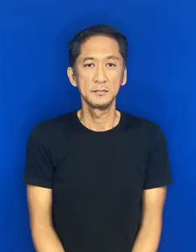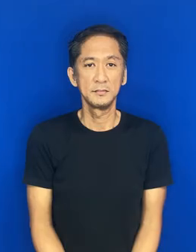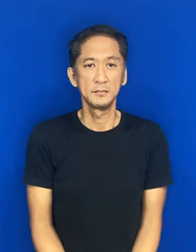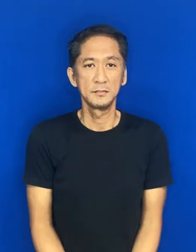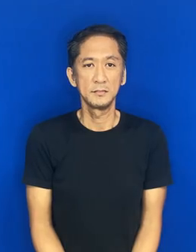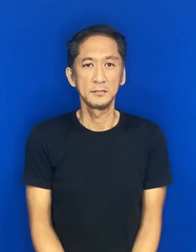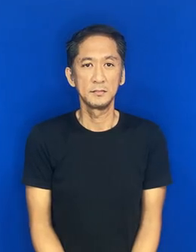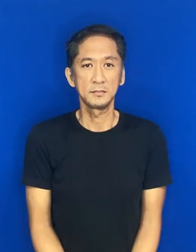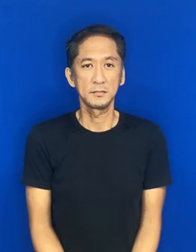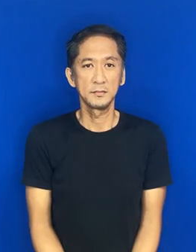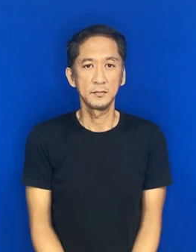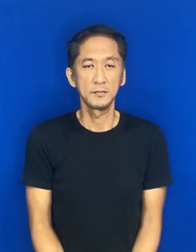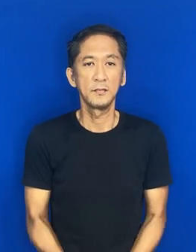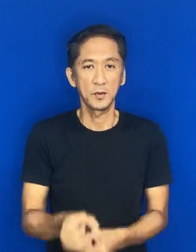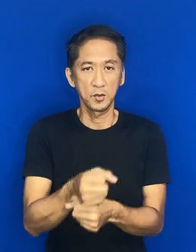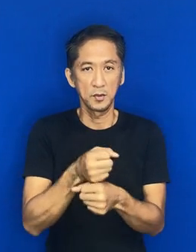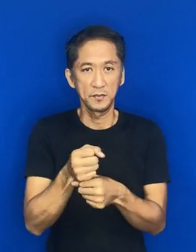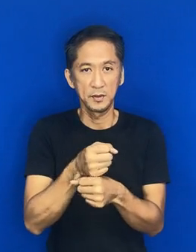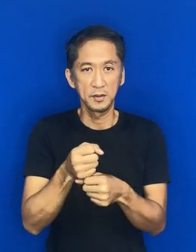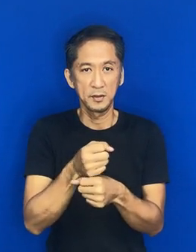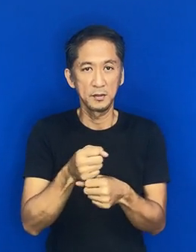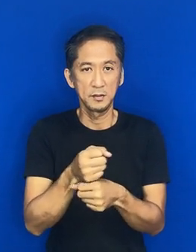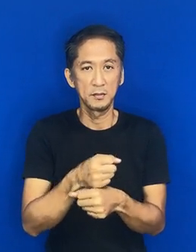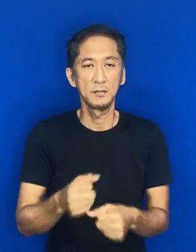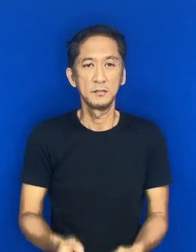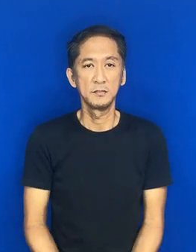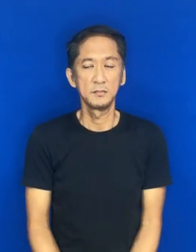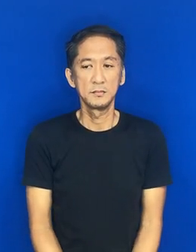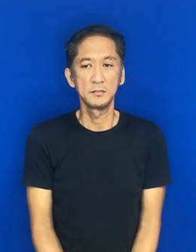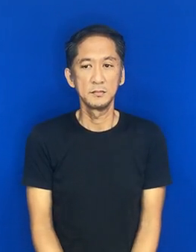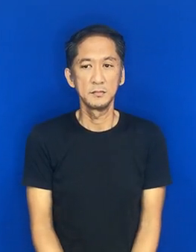coffee